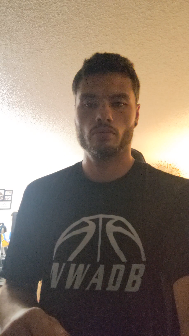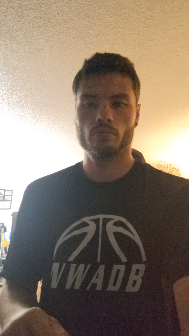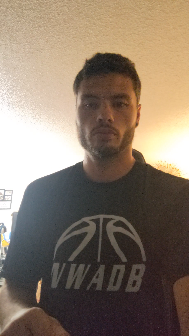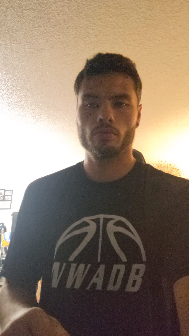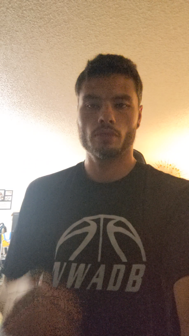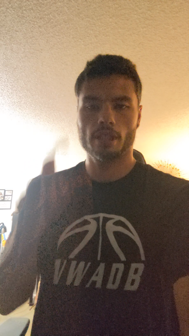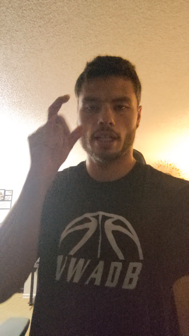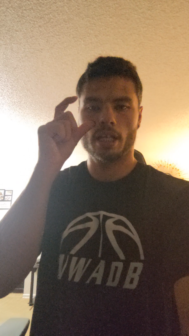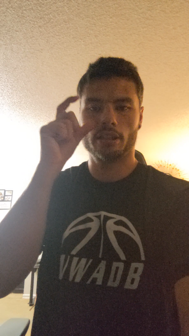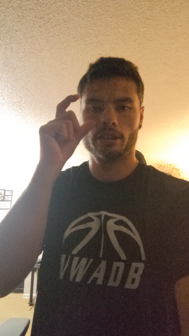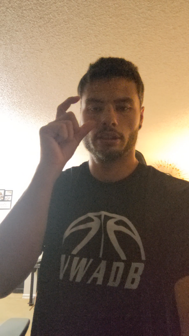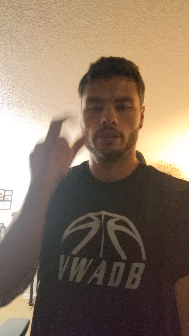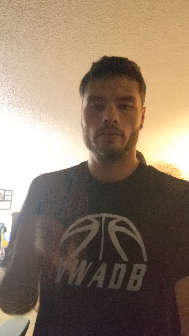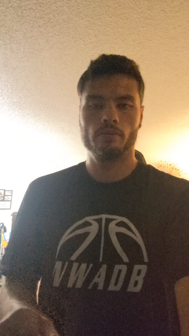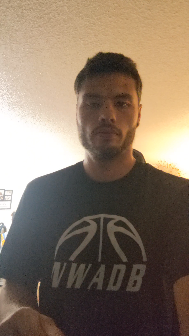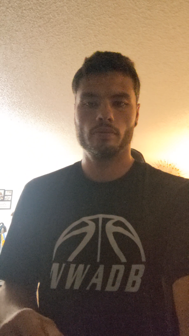glasses